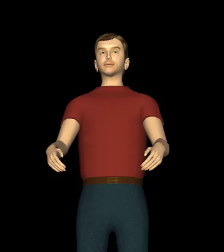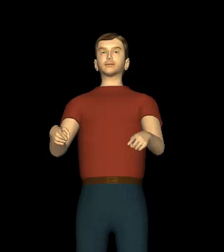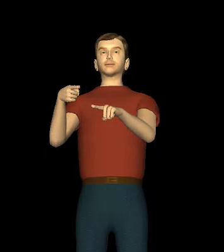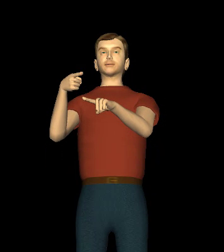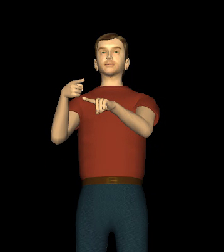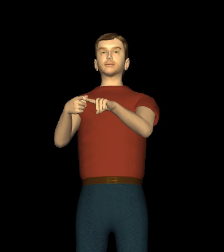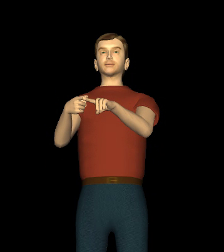نصف